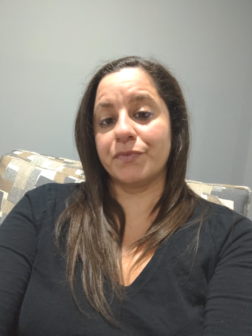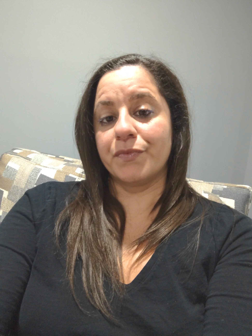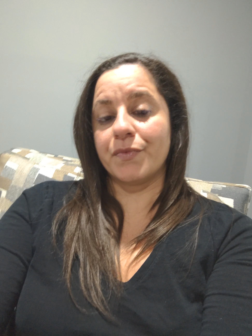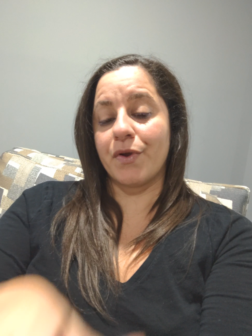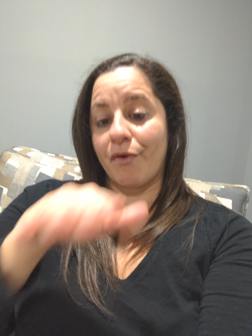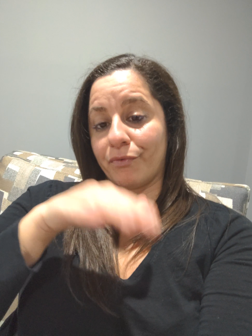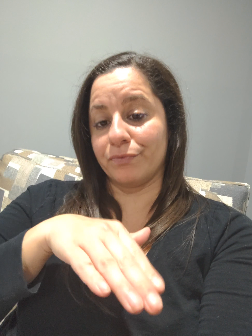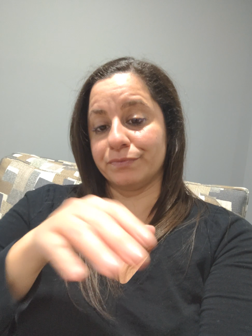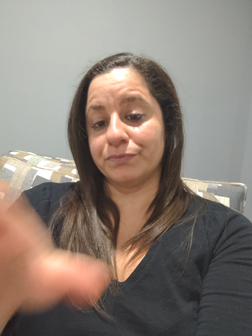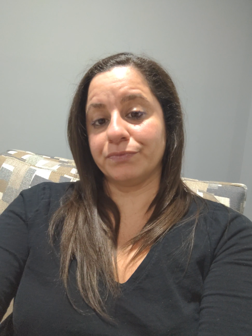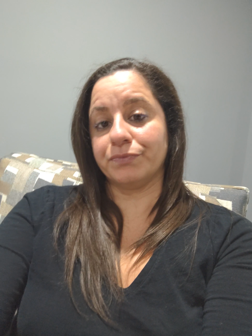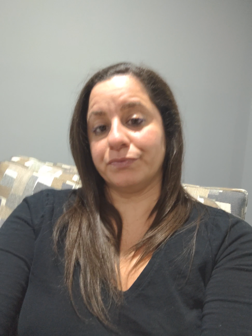on